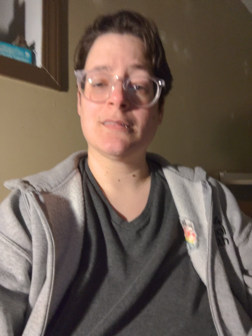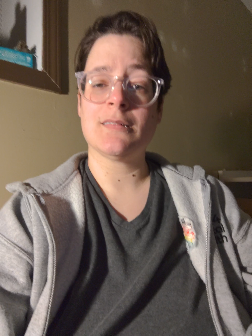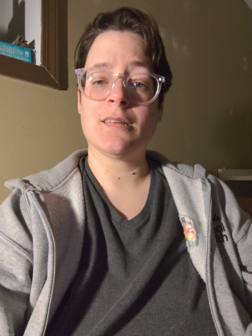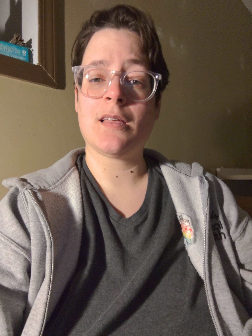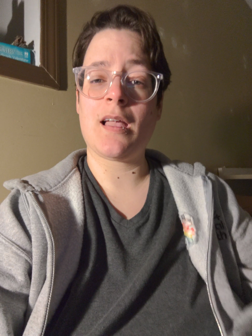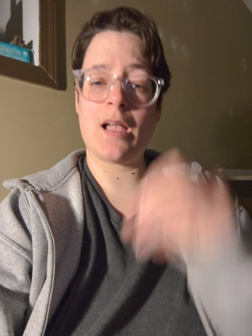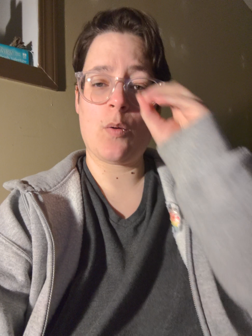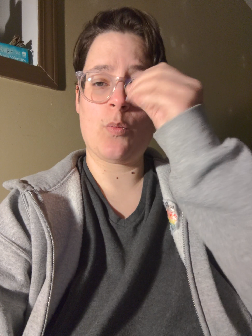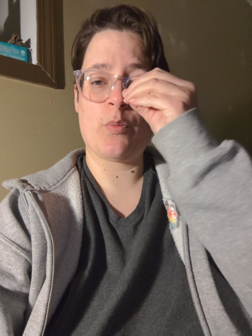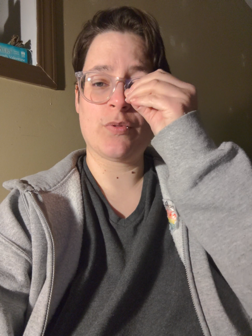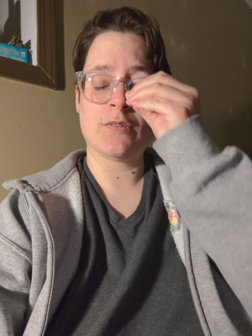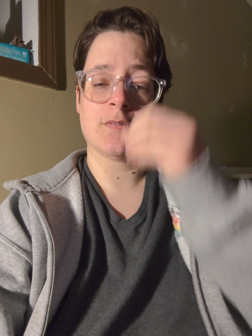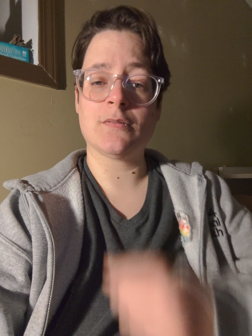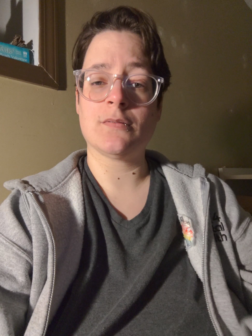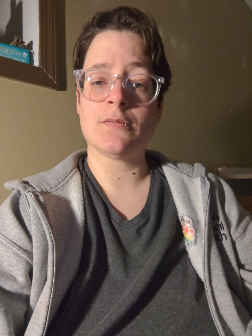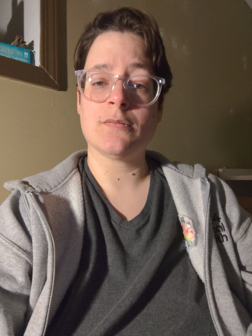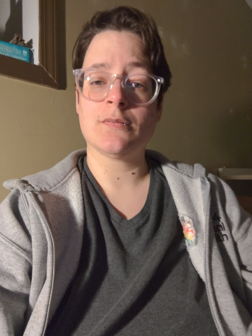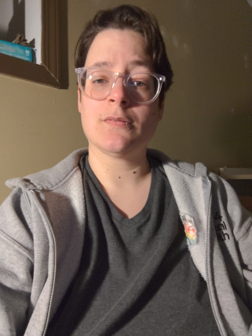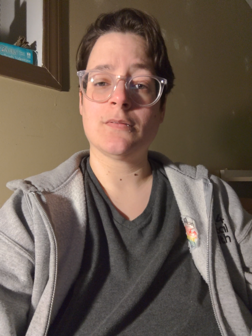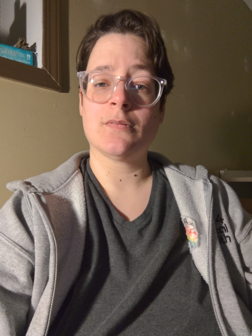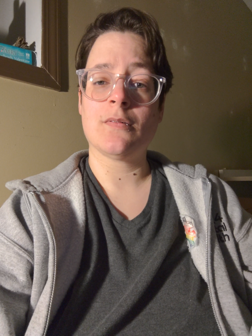owl